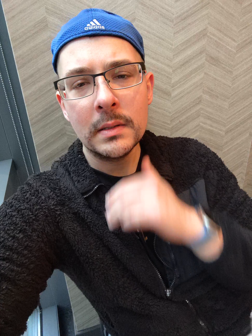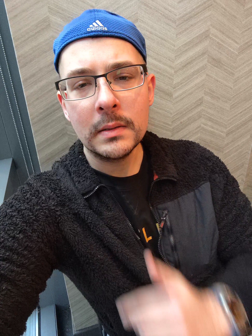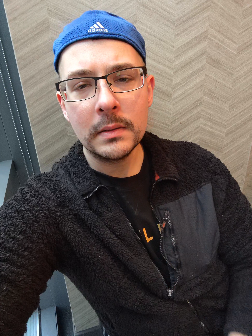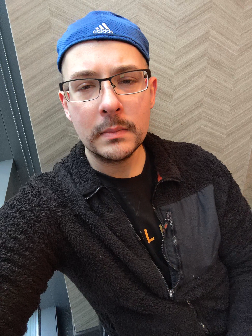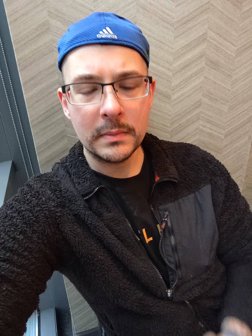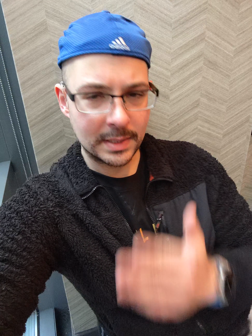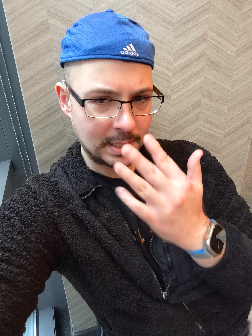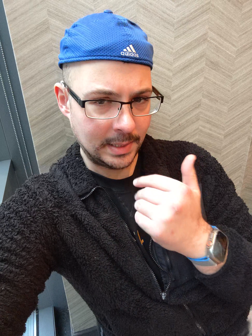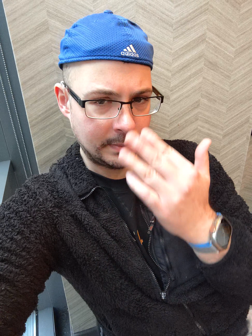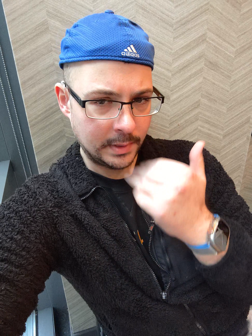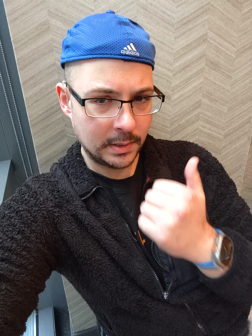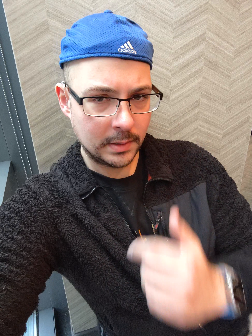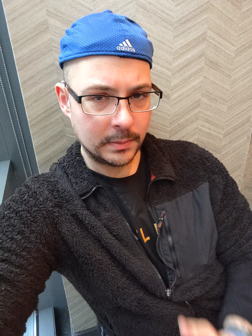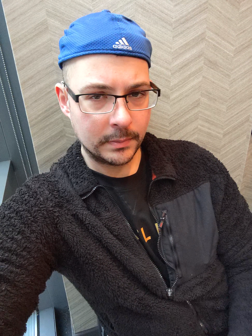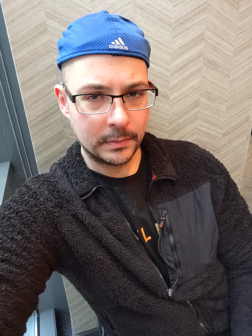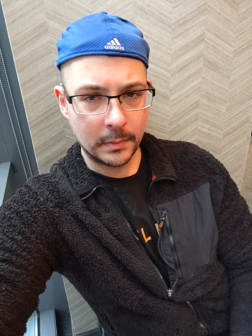sleepy